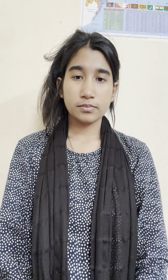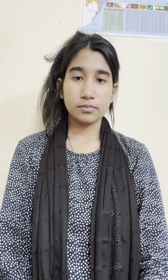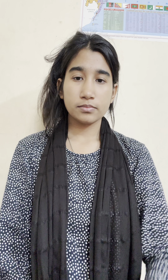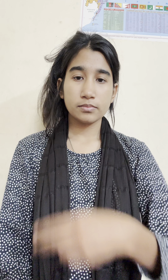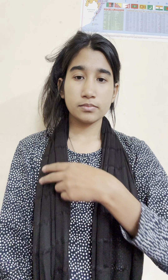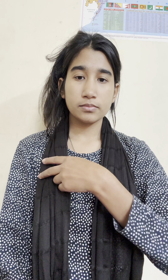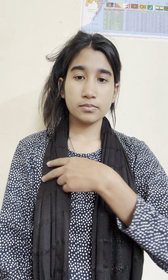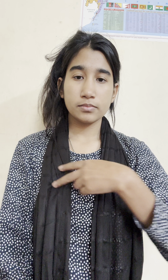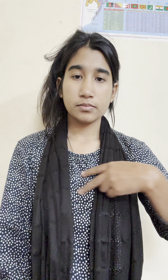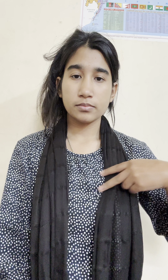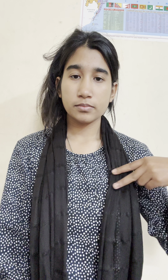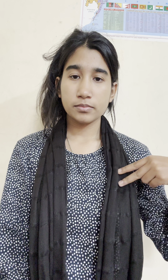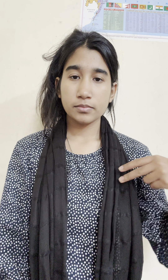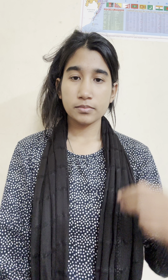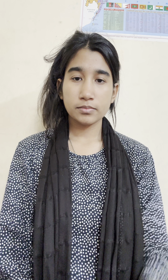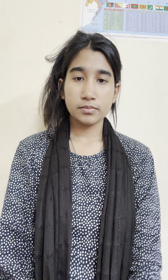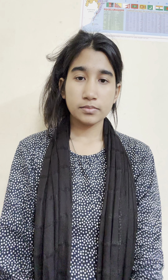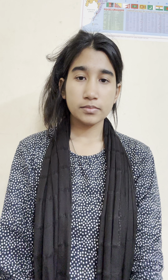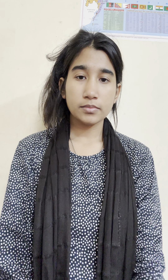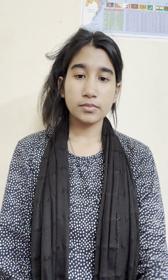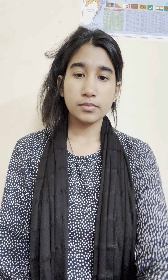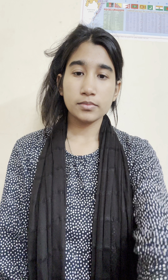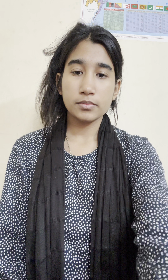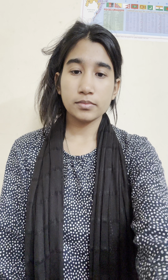নাম